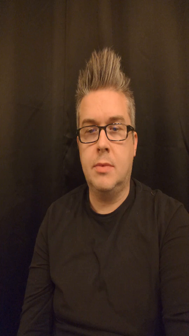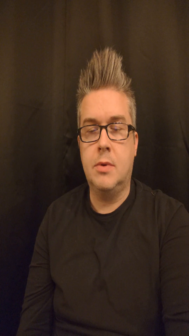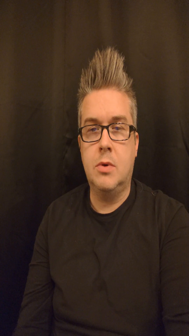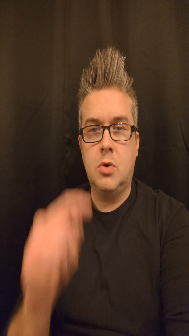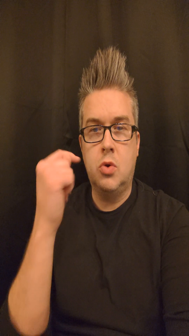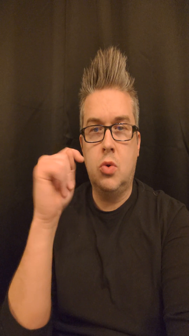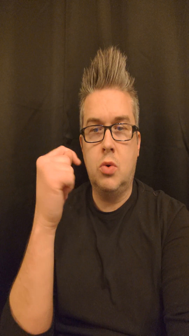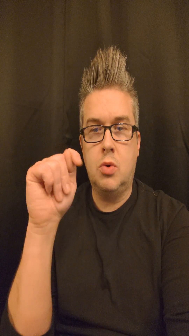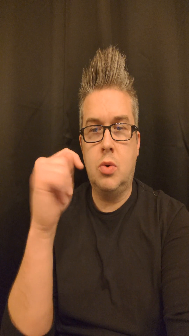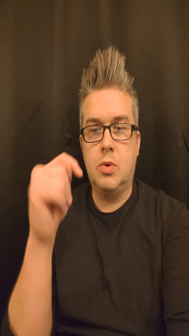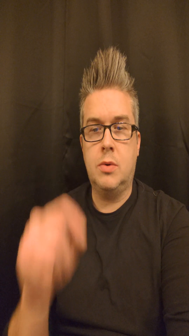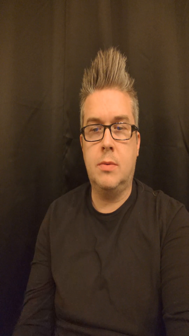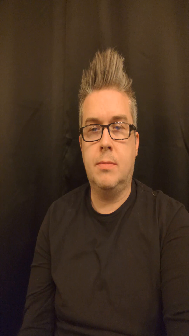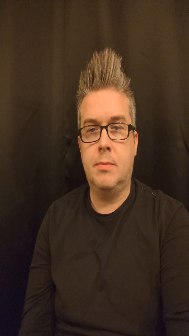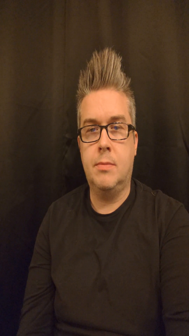toy